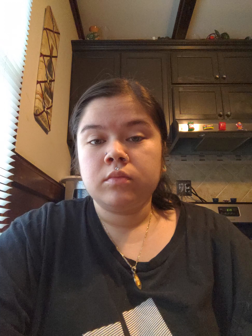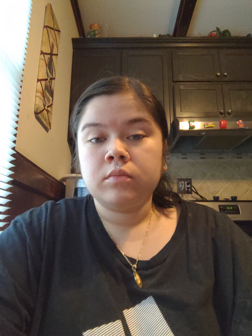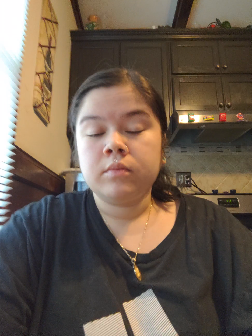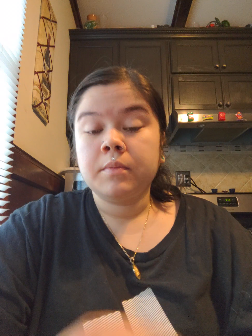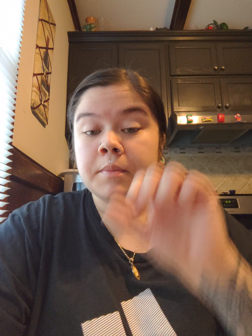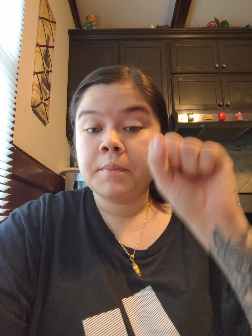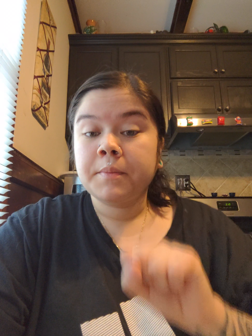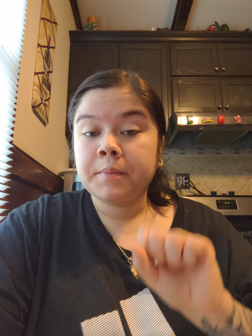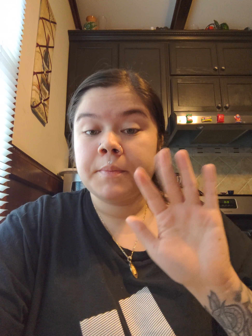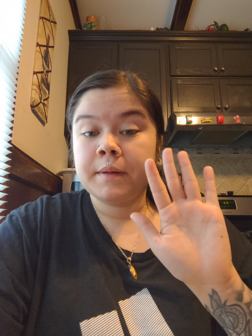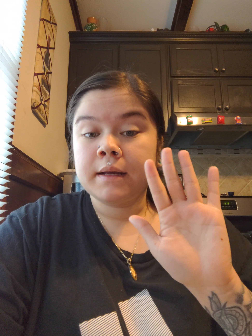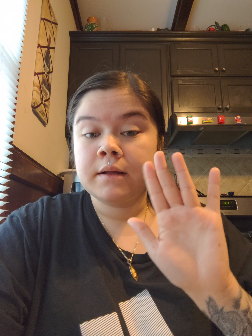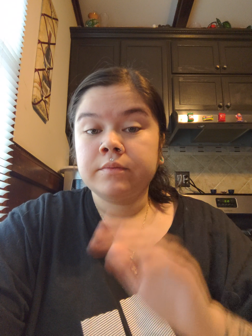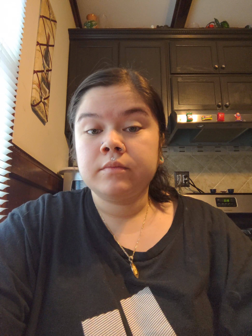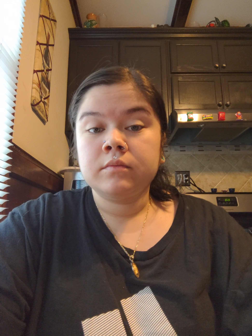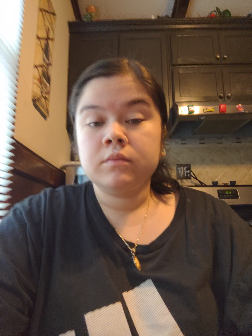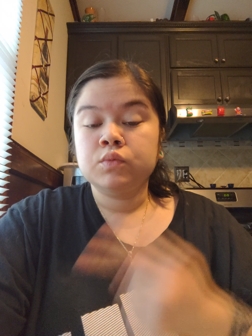mitten